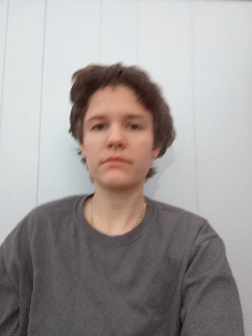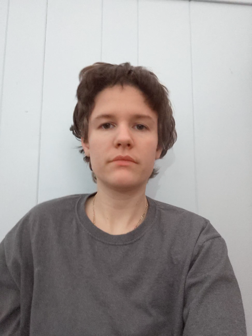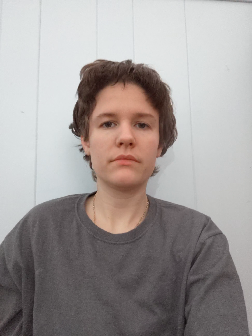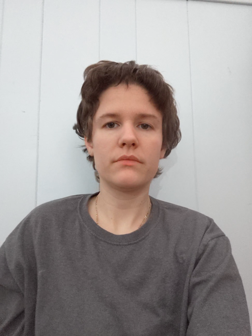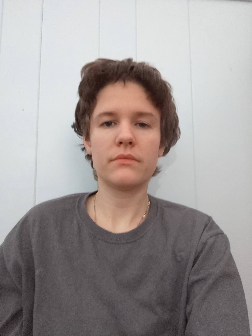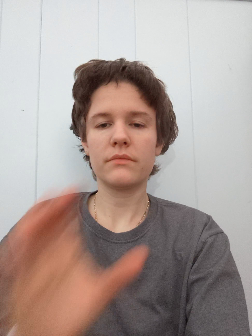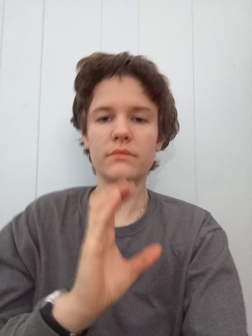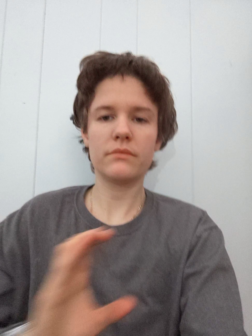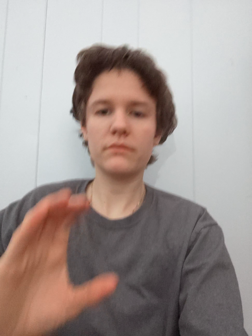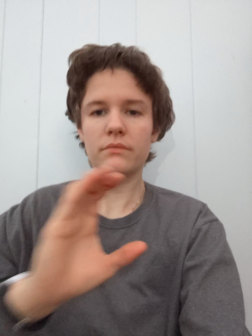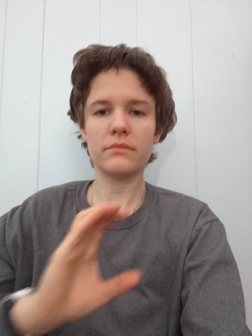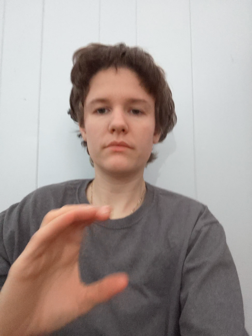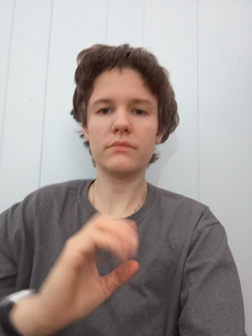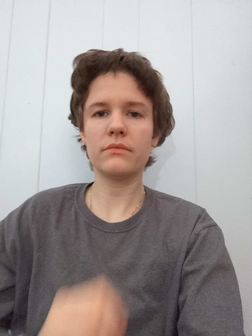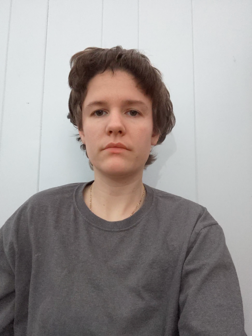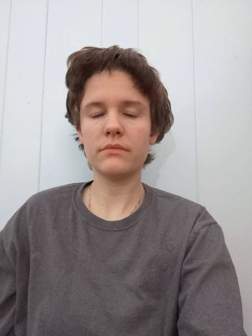chocolate